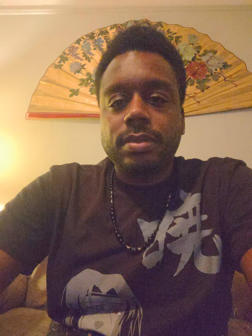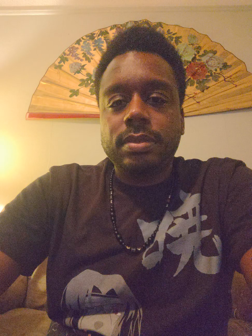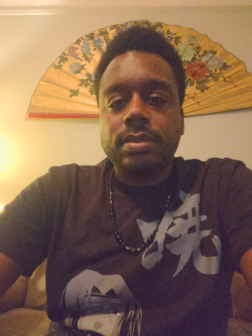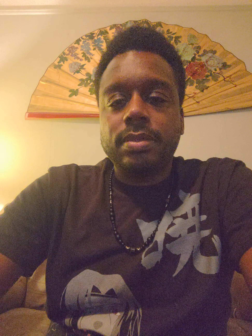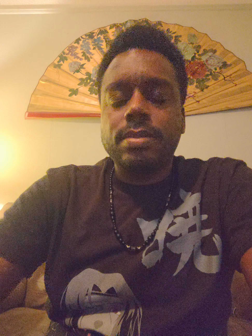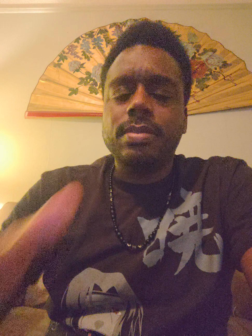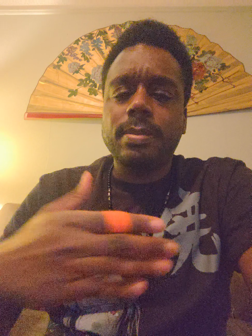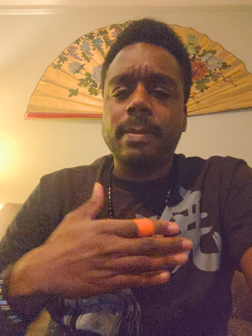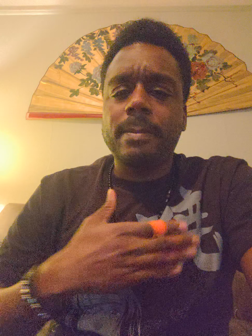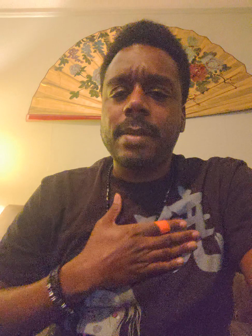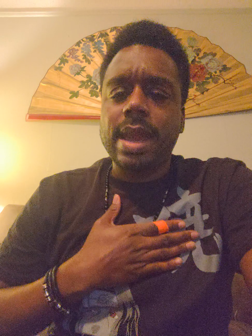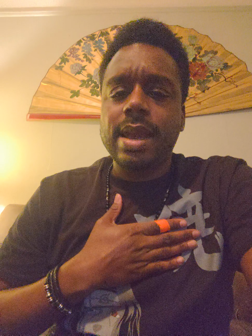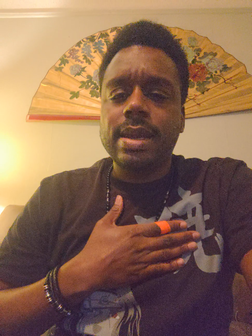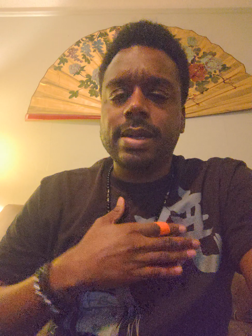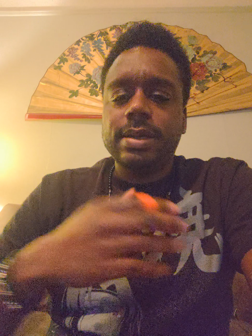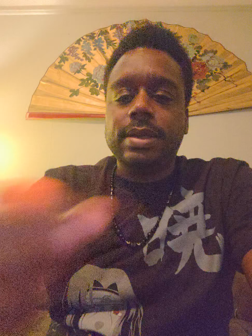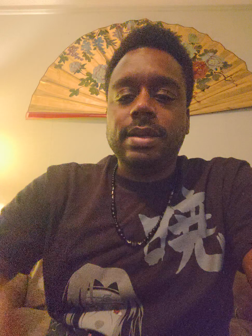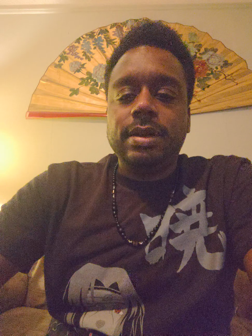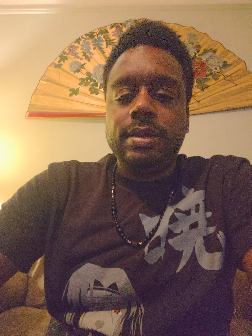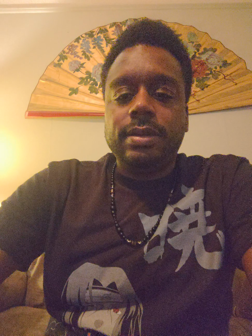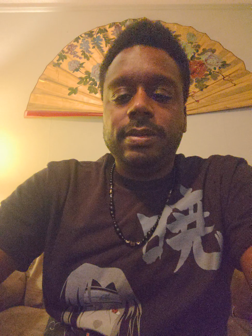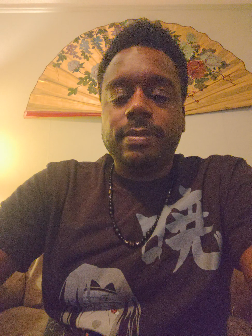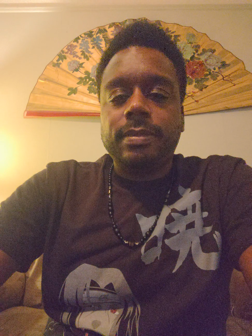my